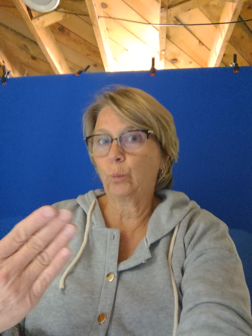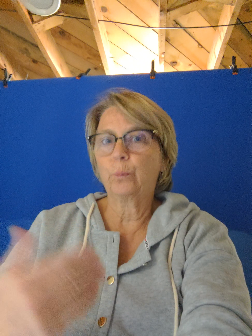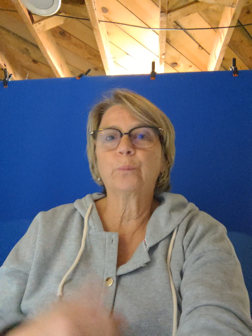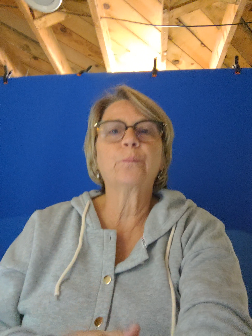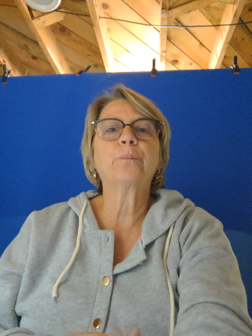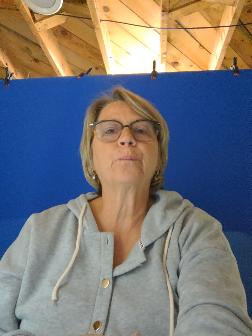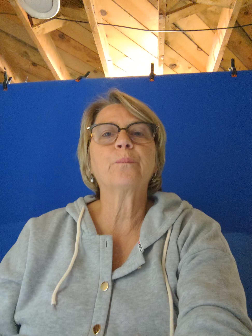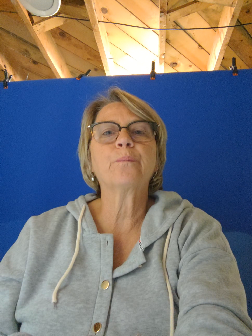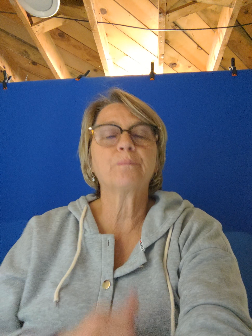thank you